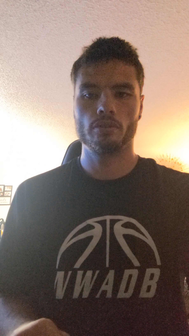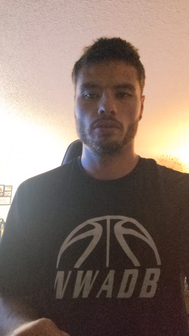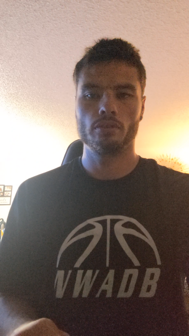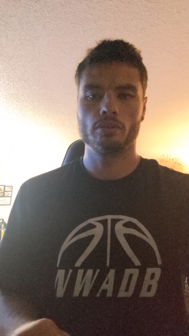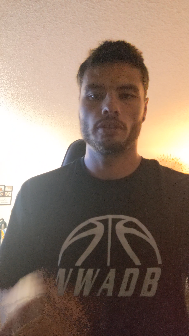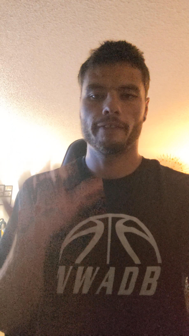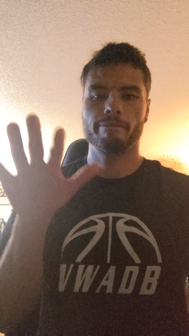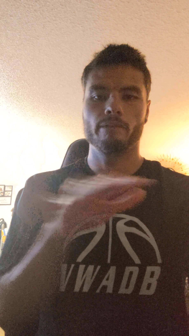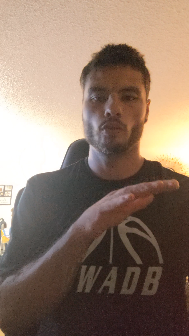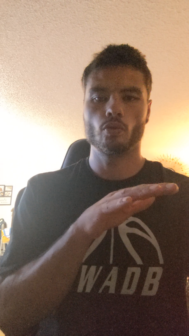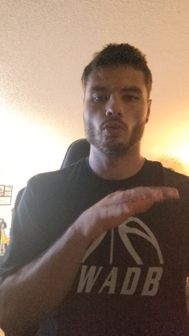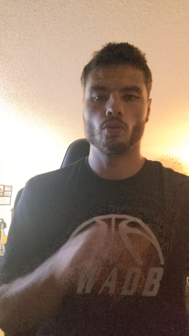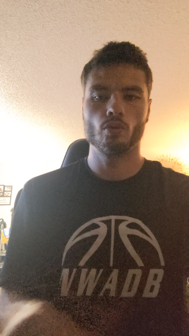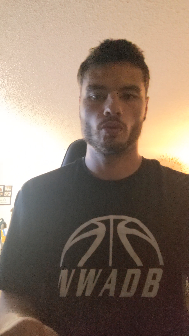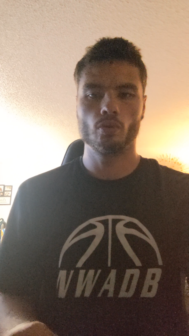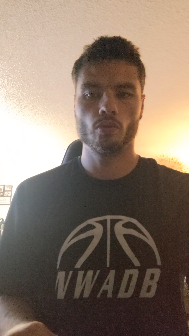full